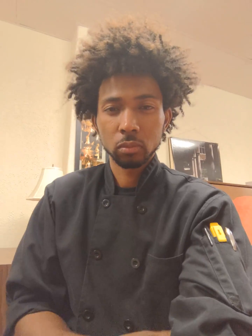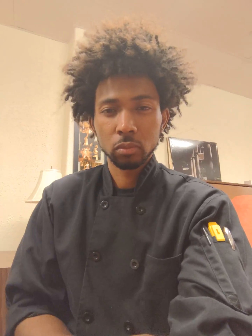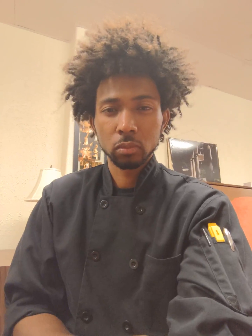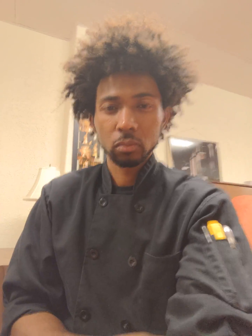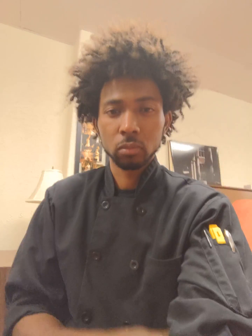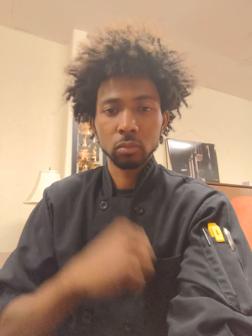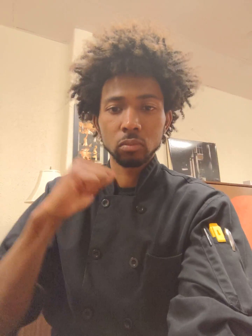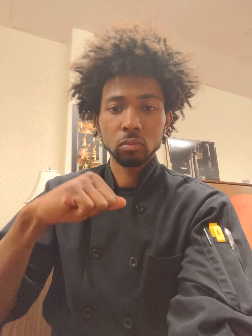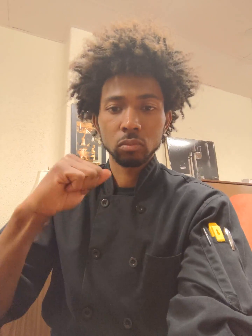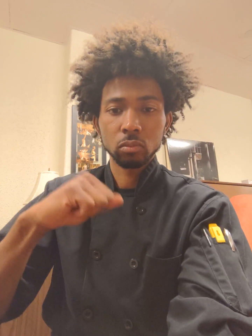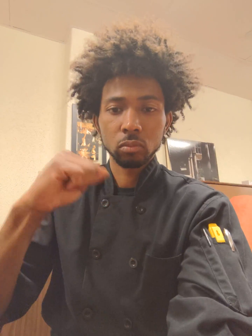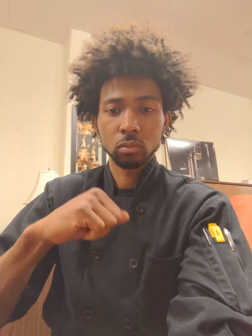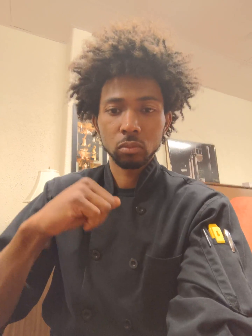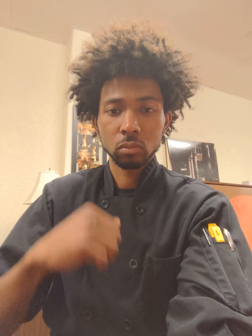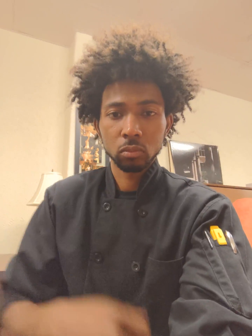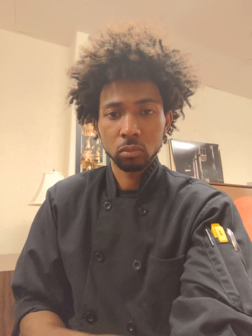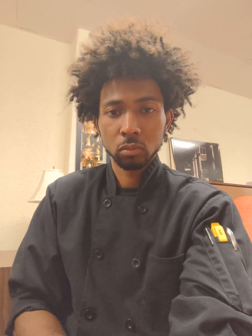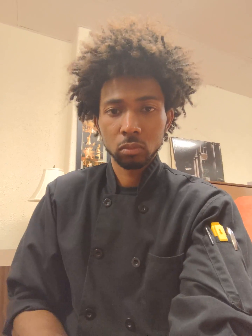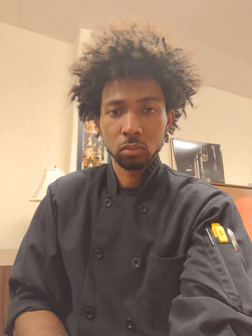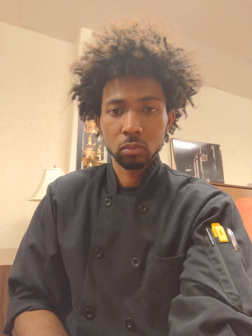rock